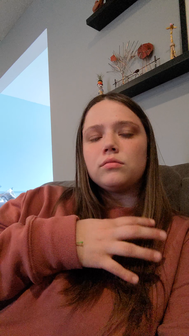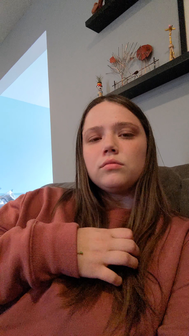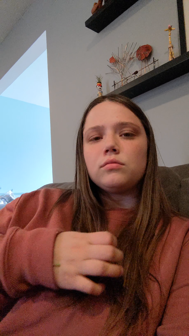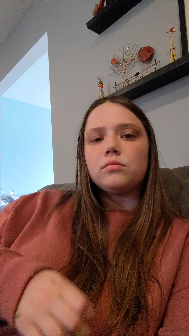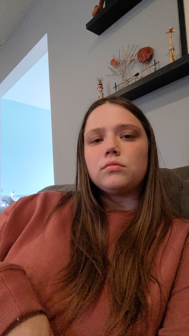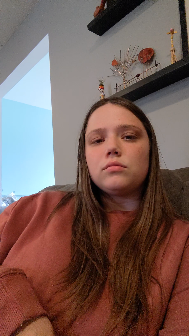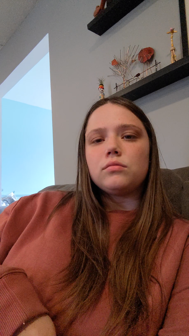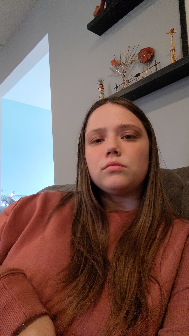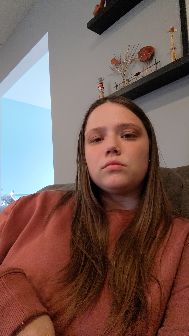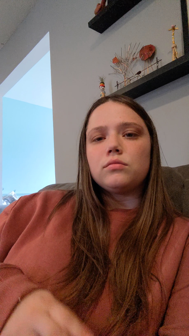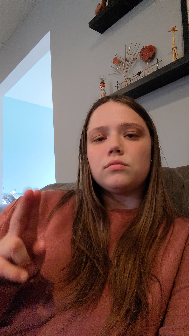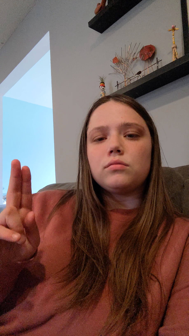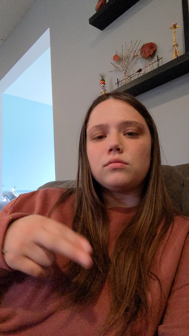belt